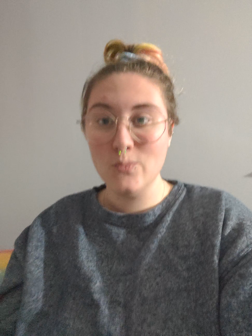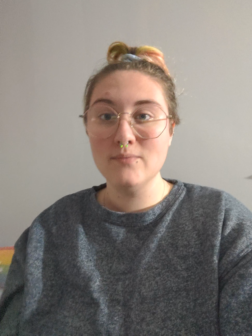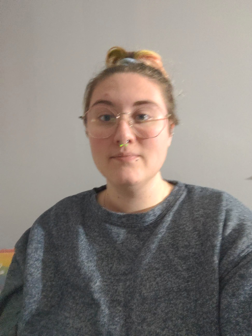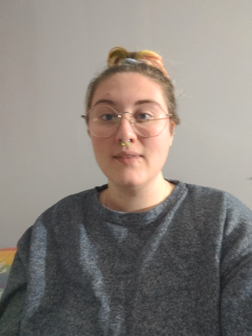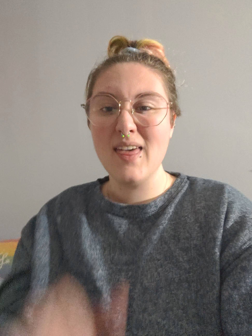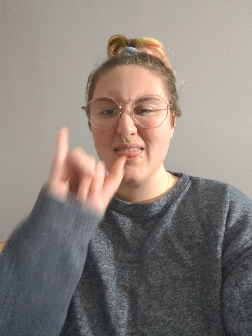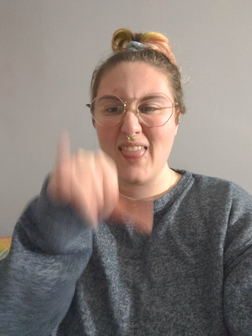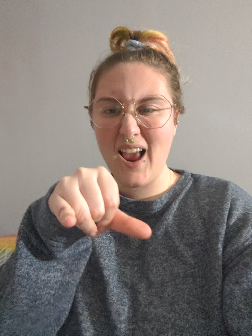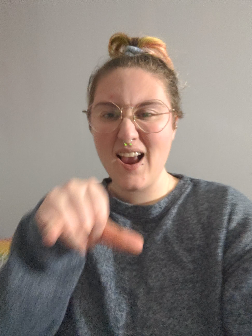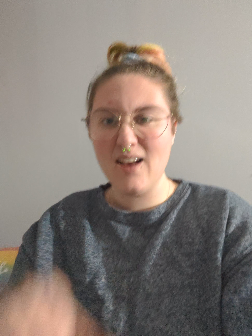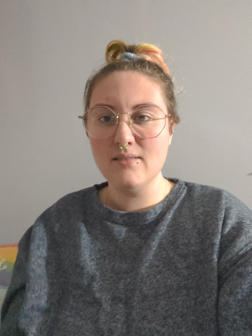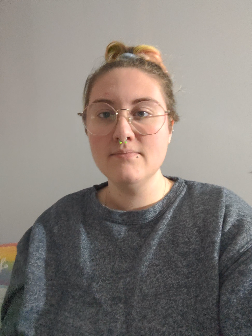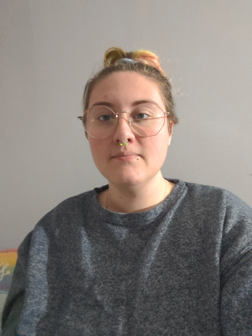that